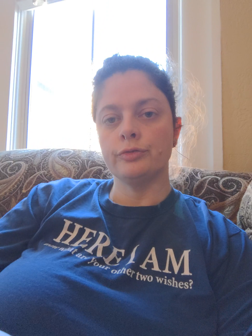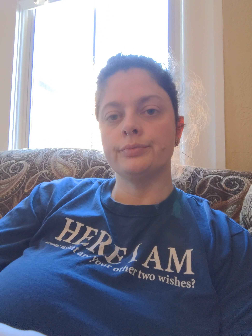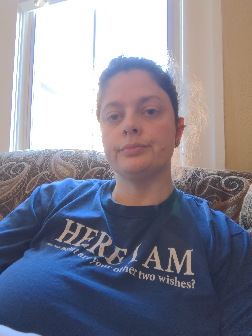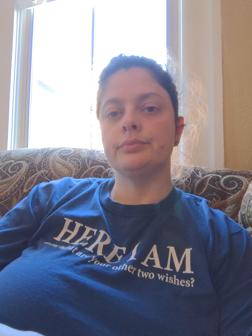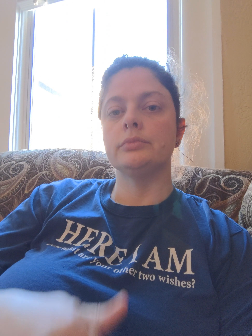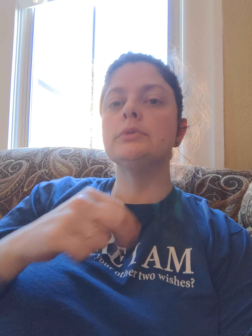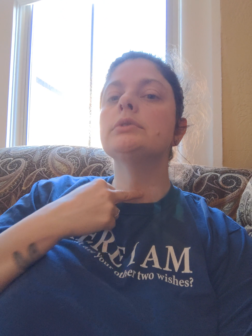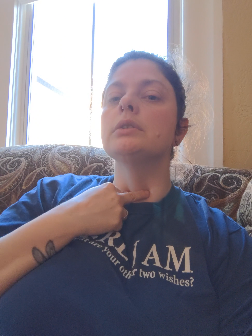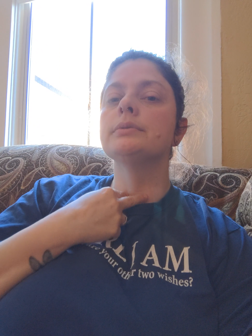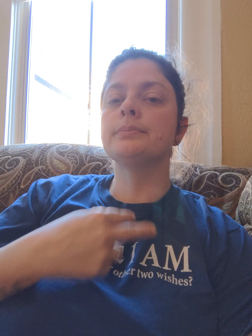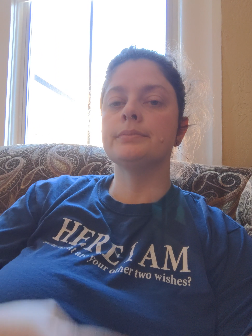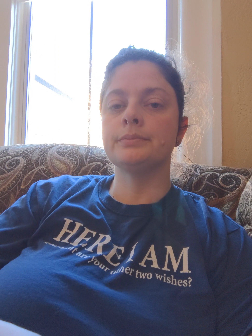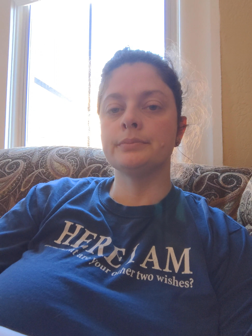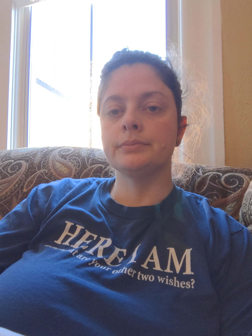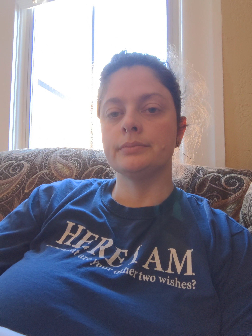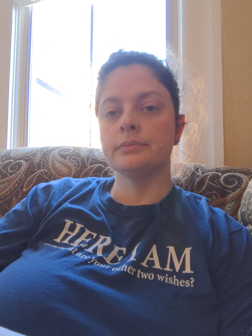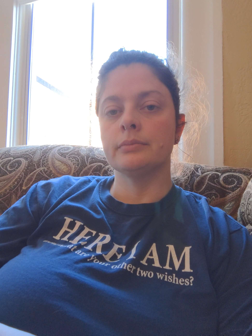stuck